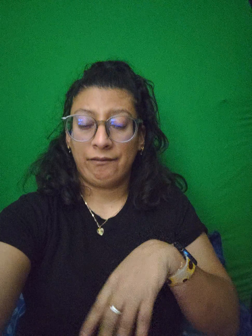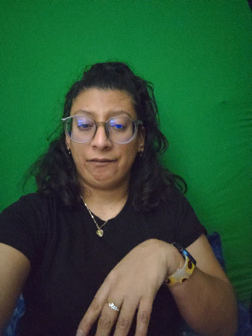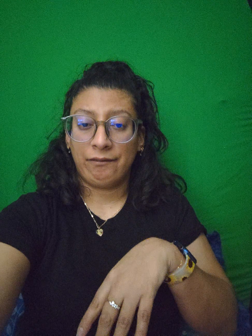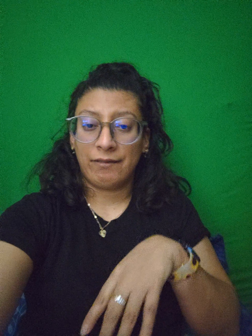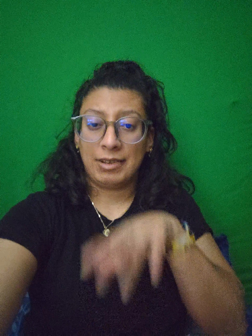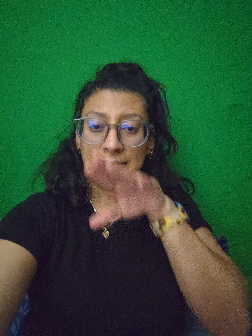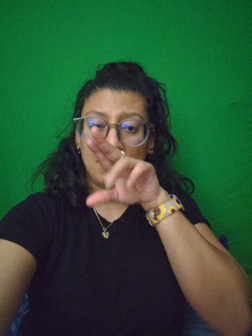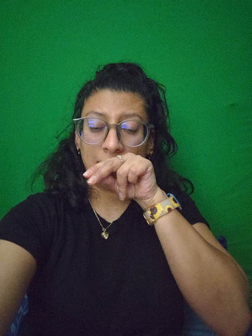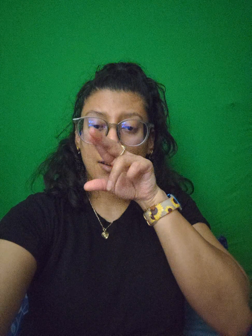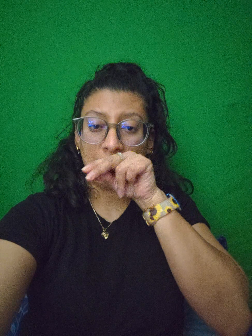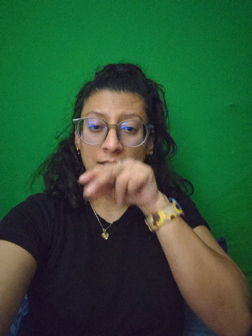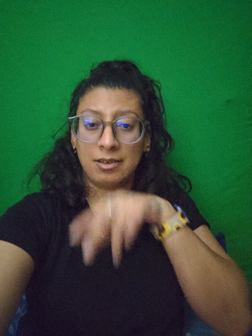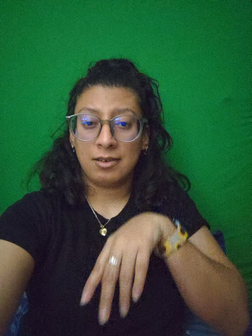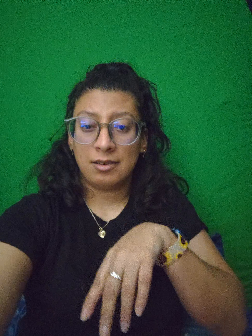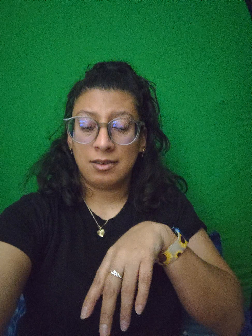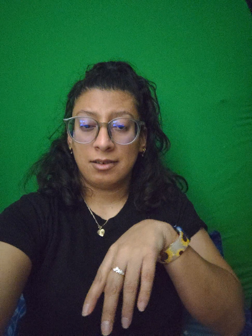duck